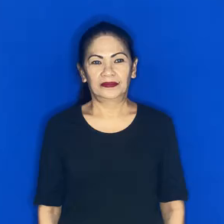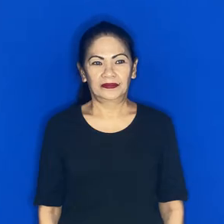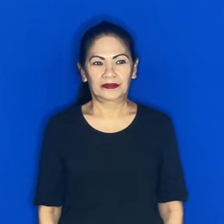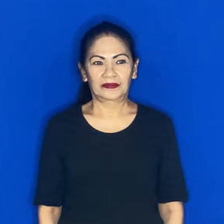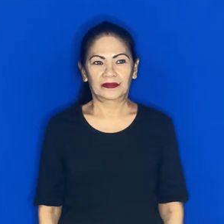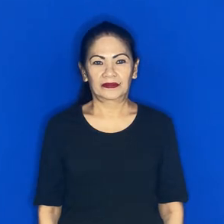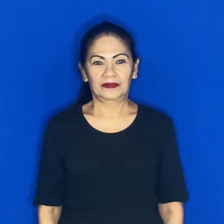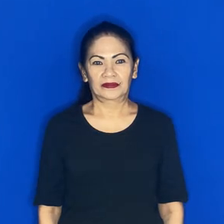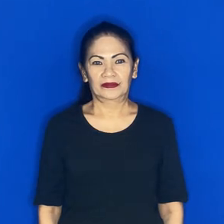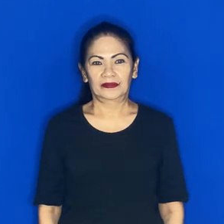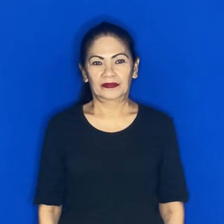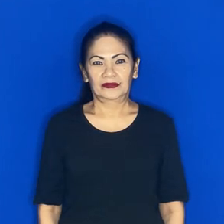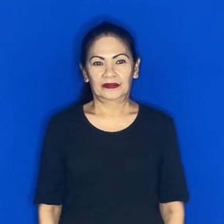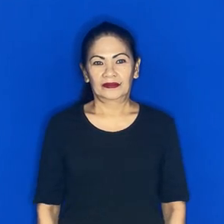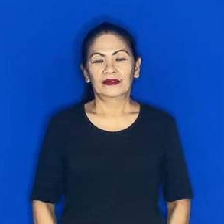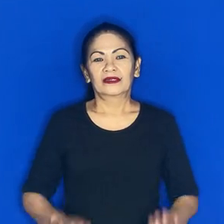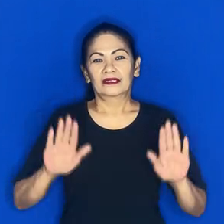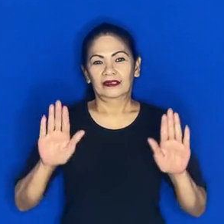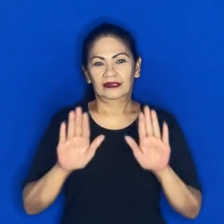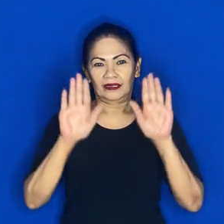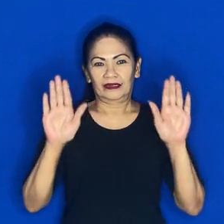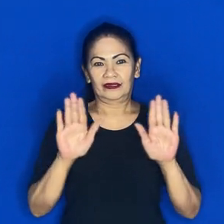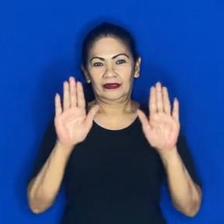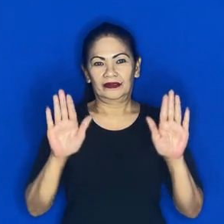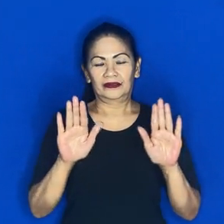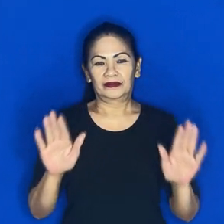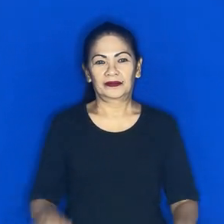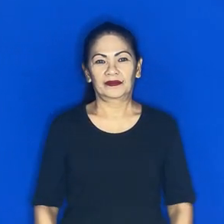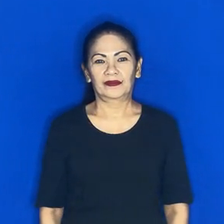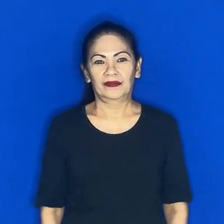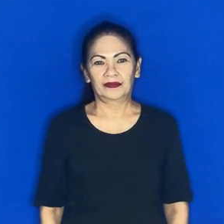sunday